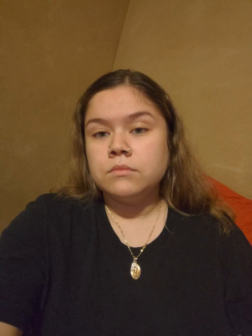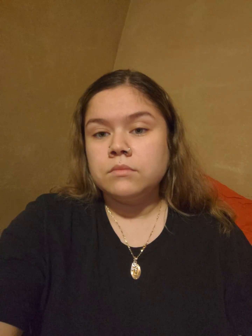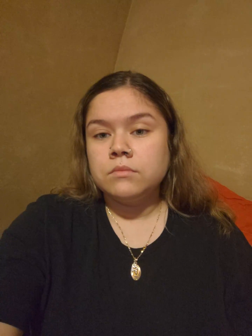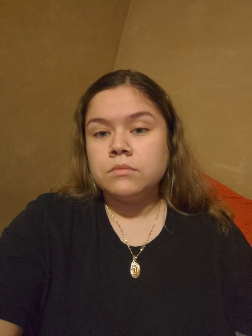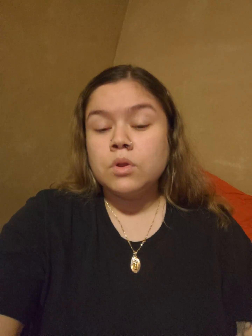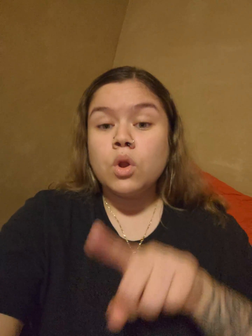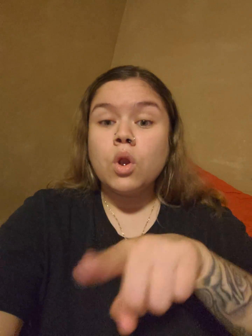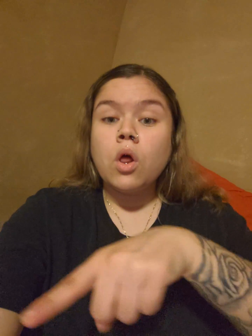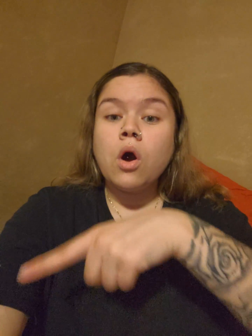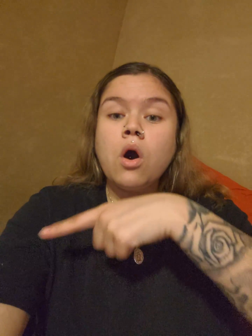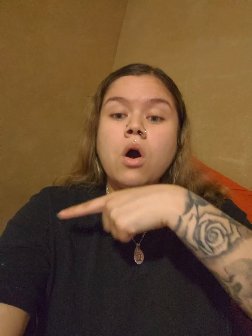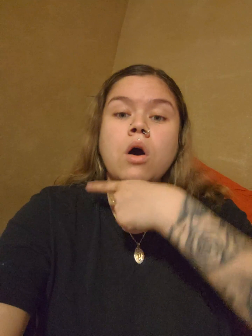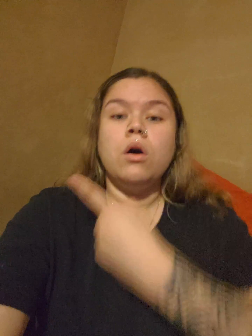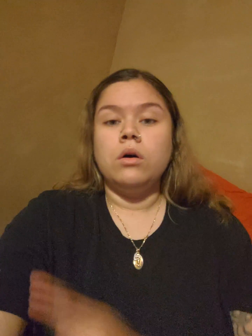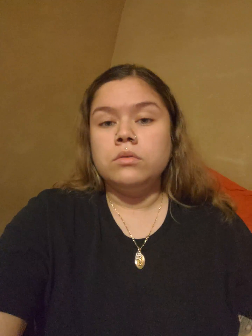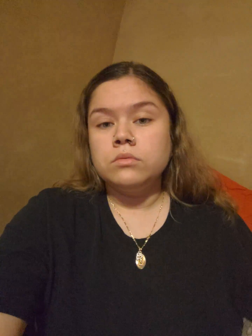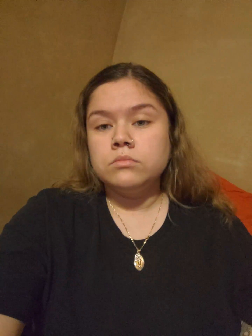long